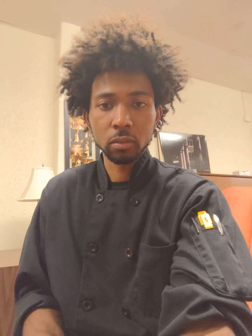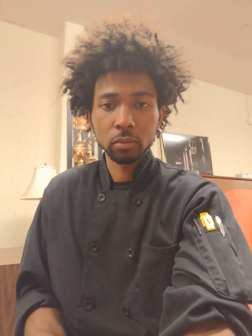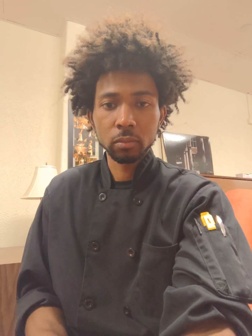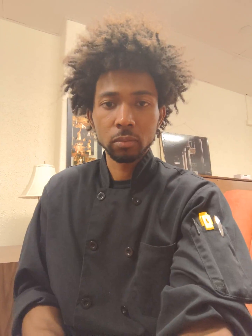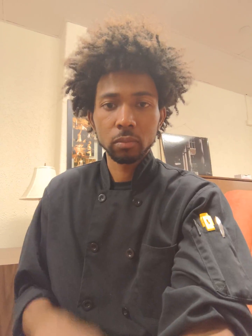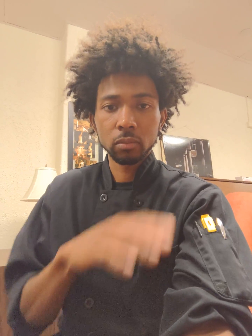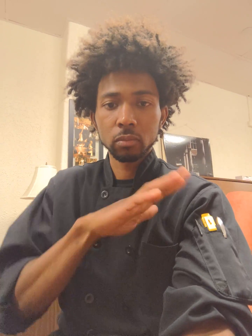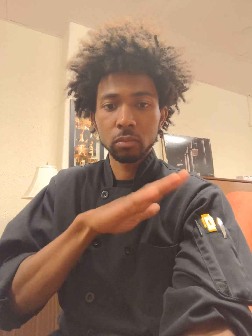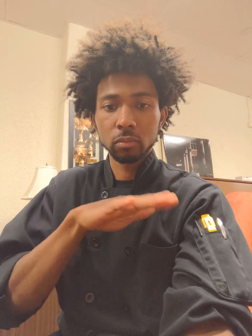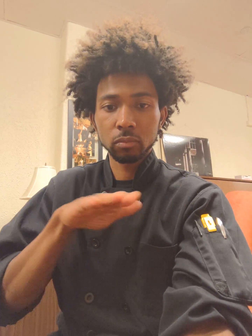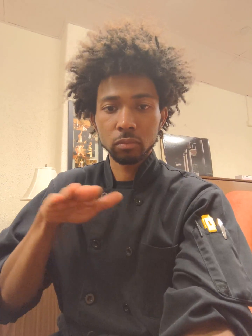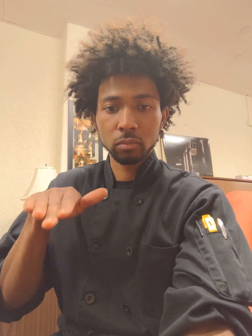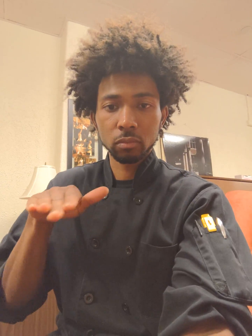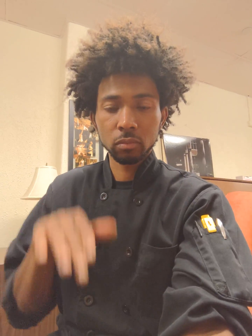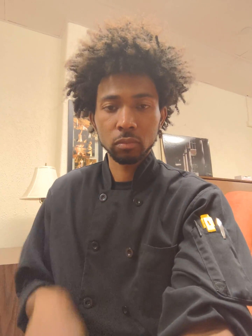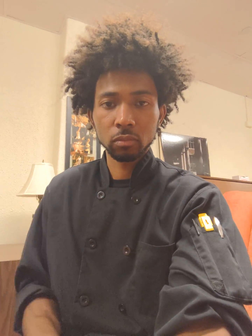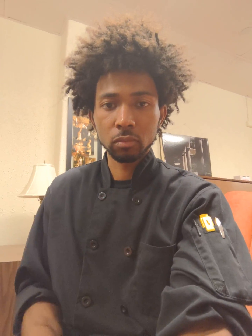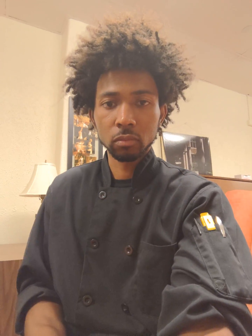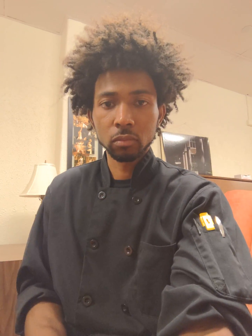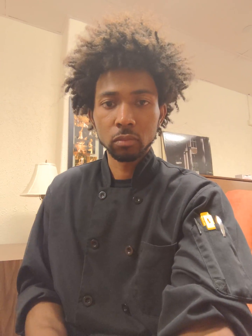children